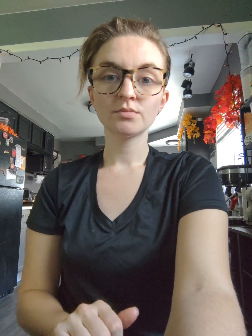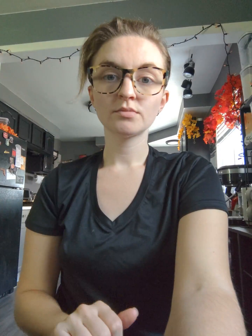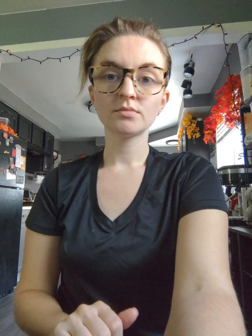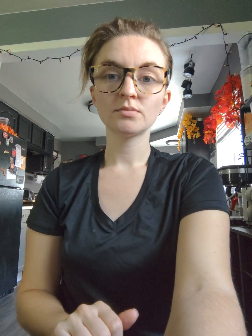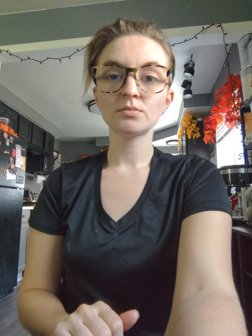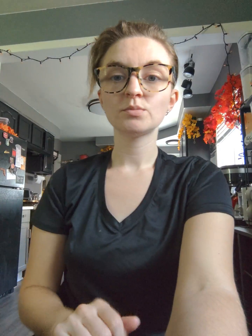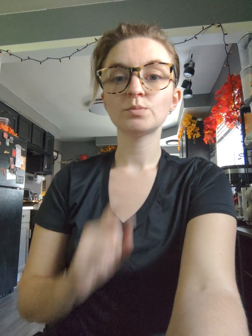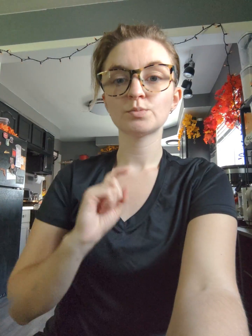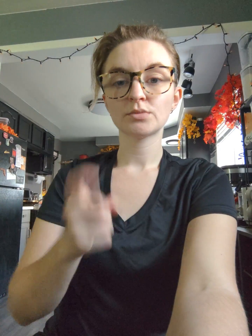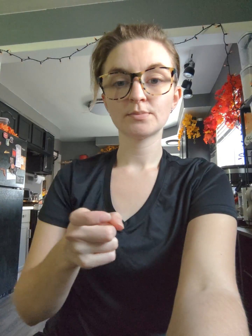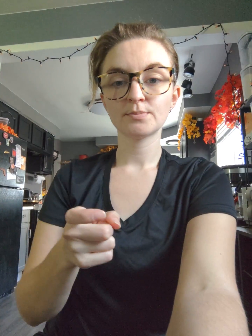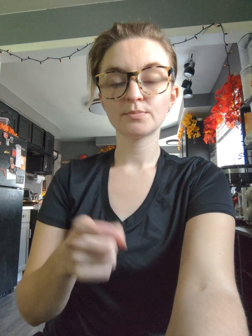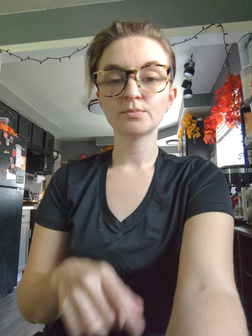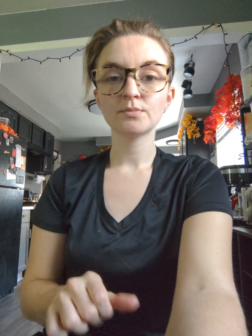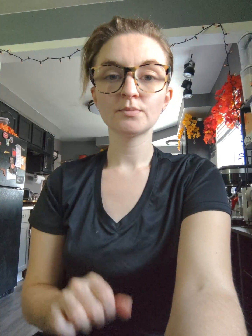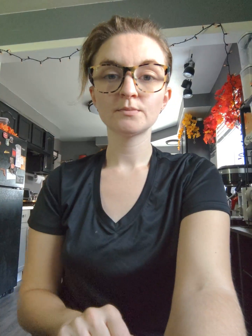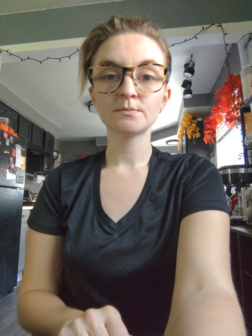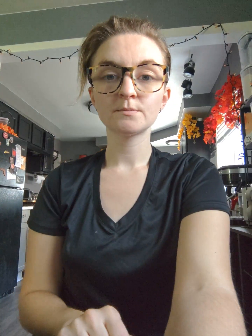present